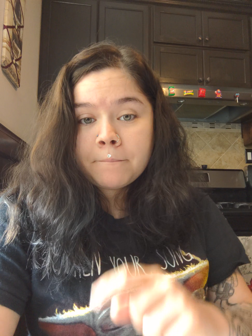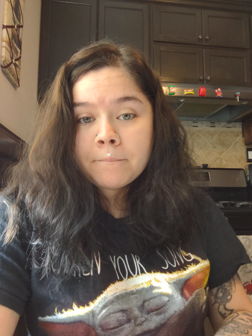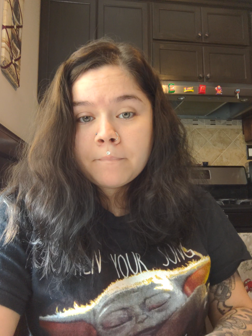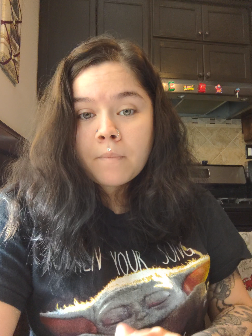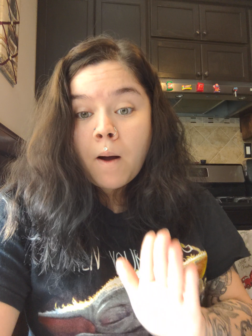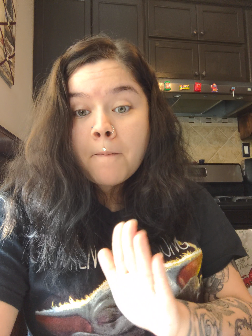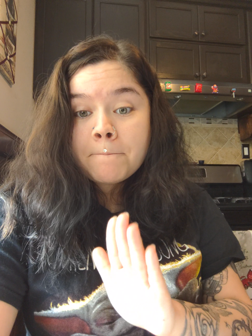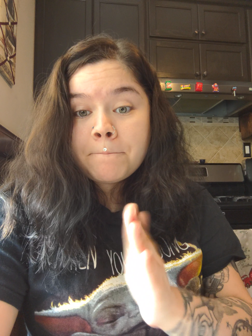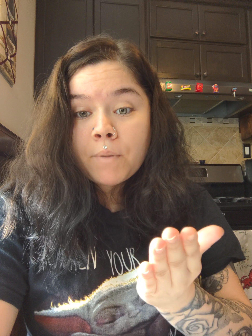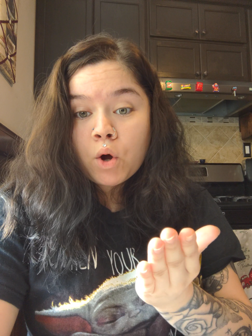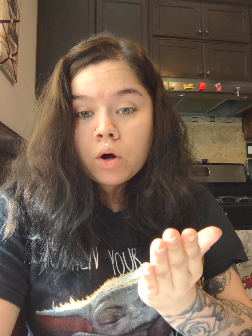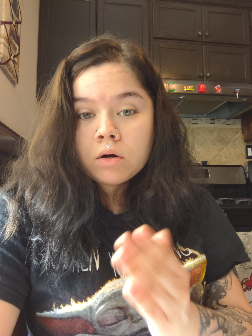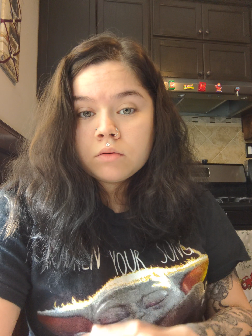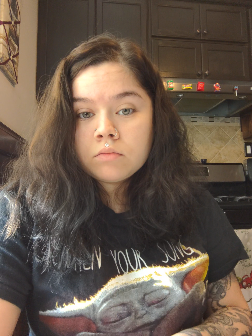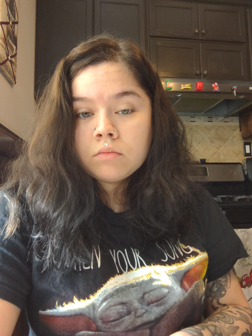book